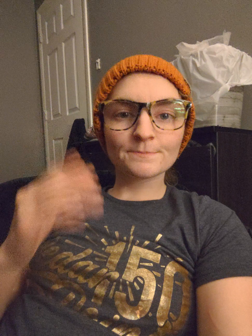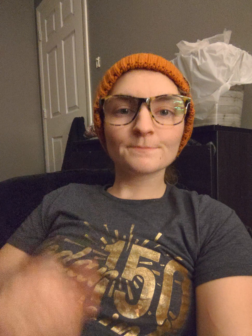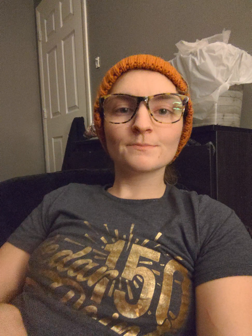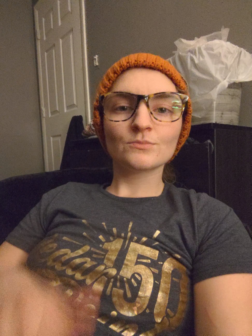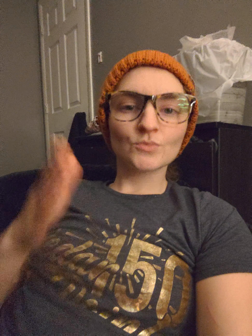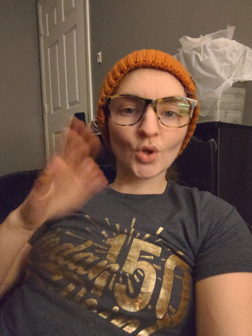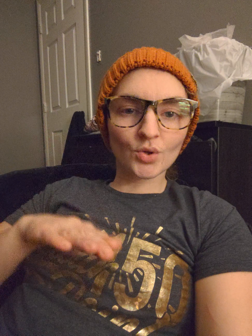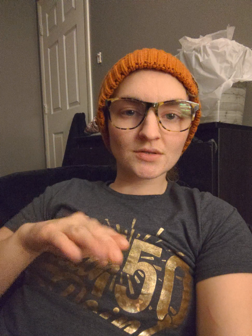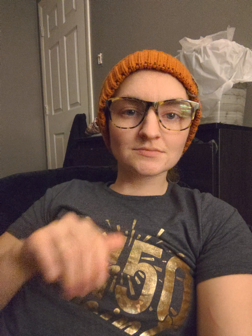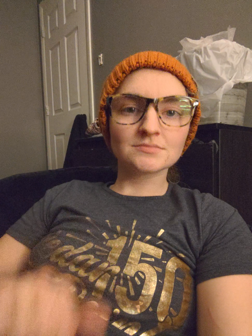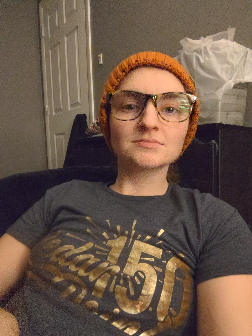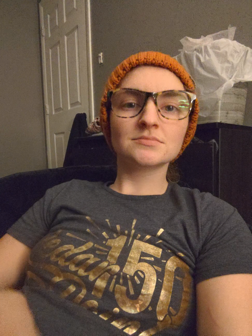on